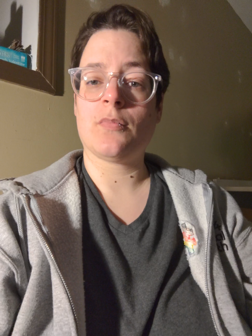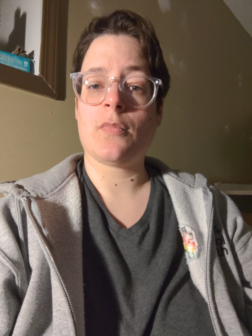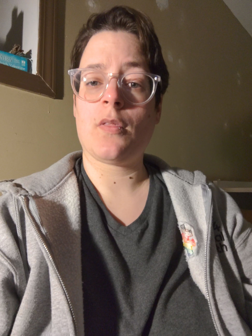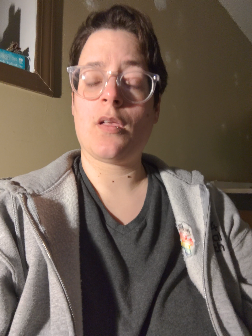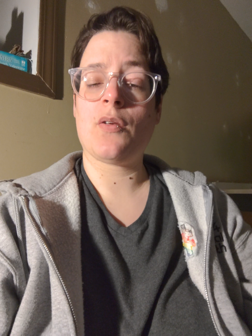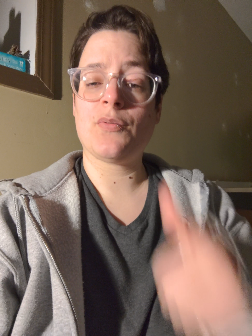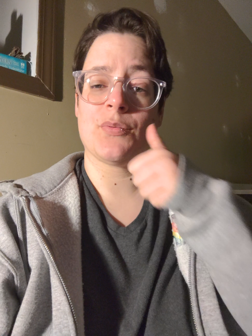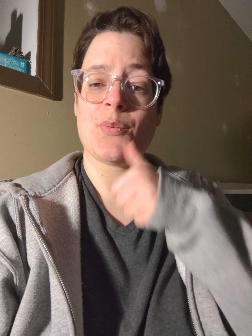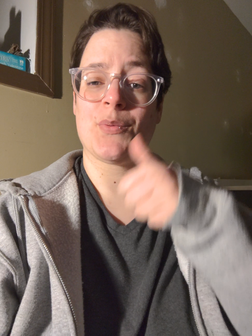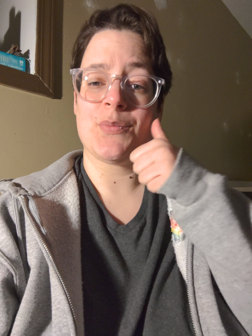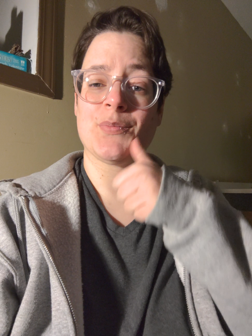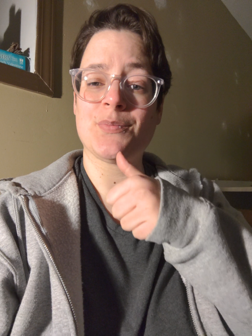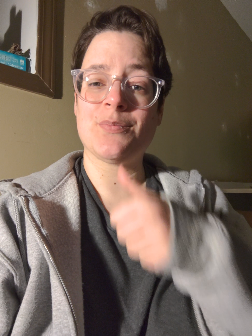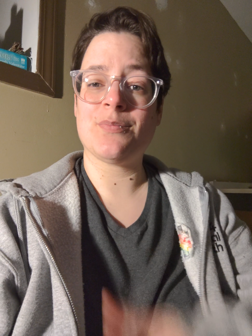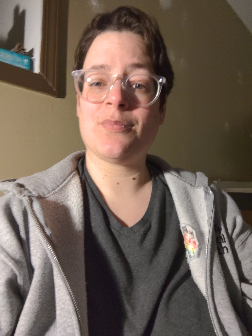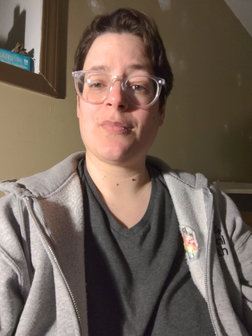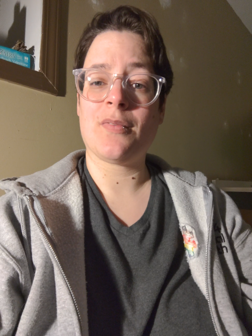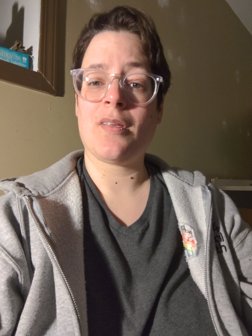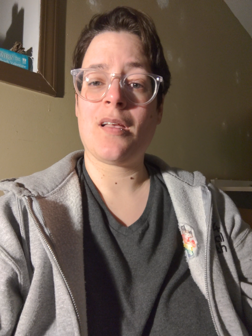girl